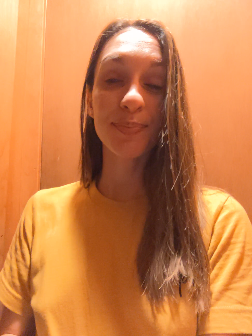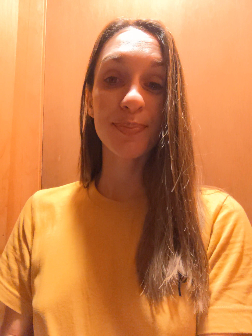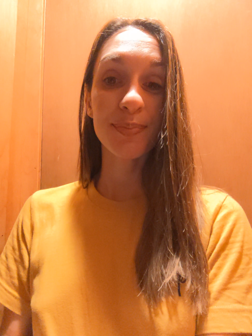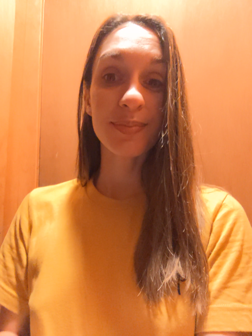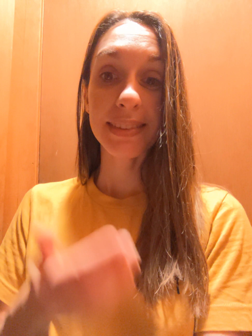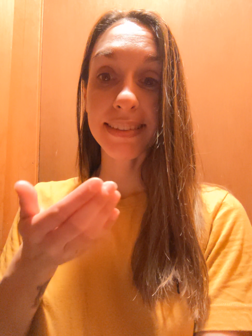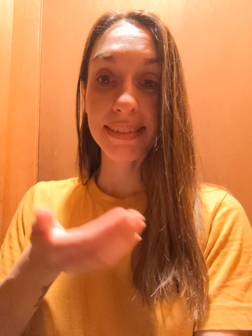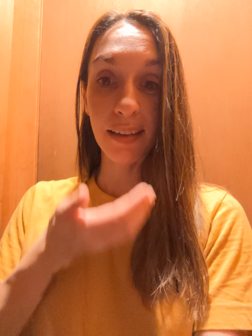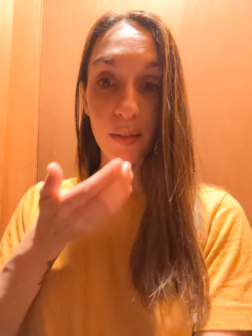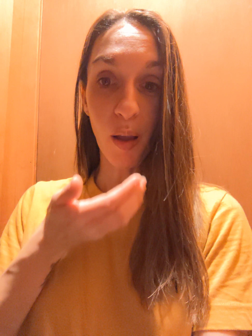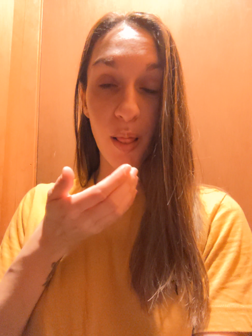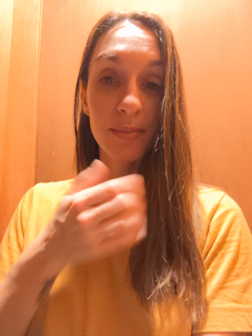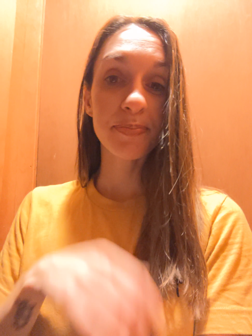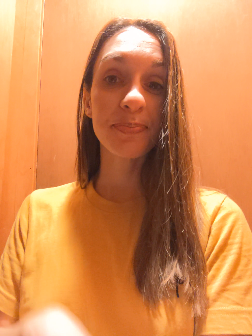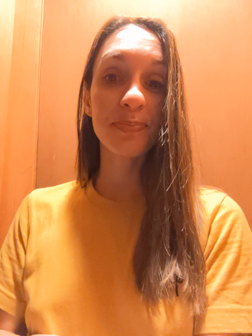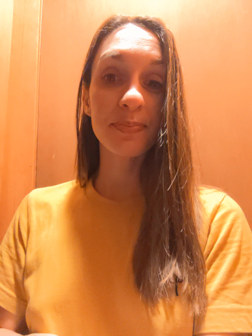cereal